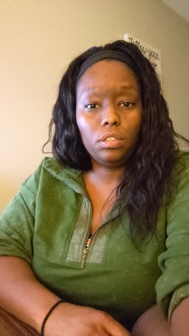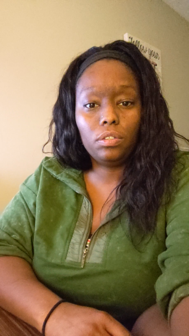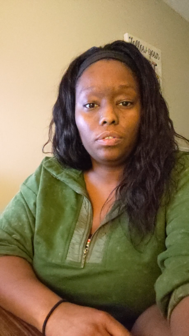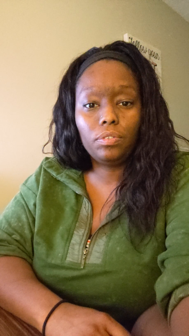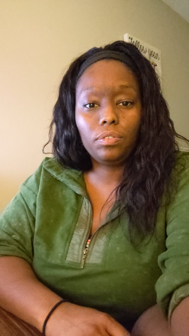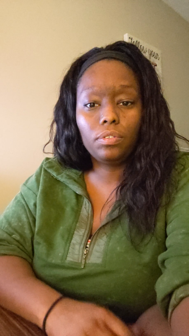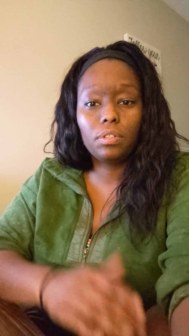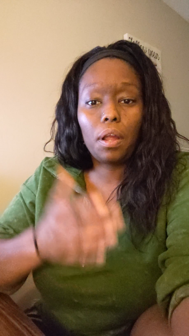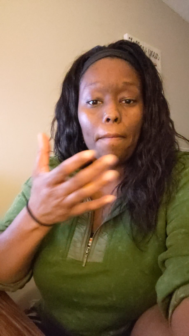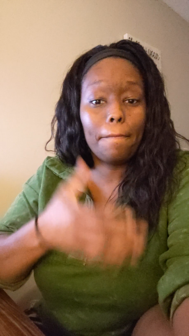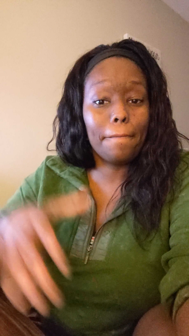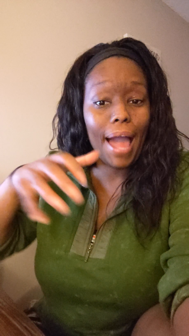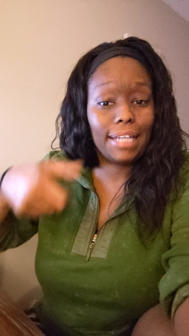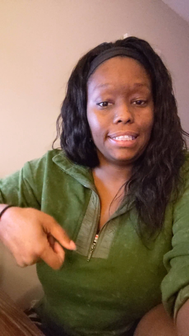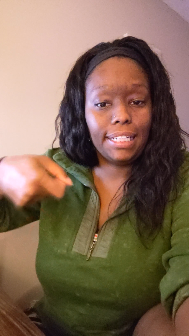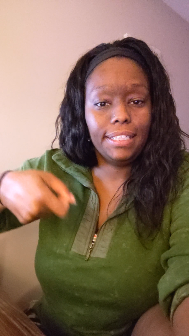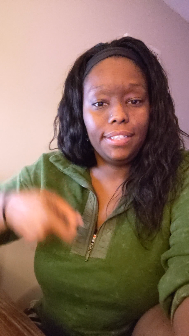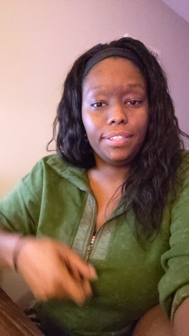basket